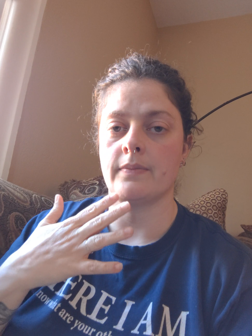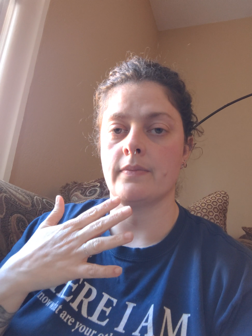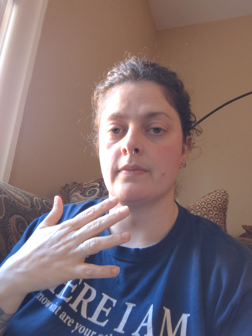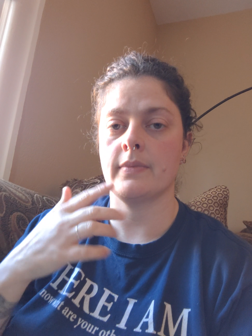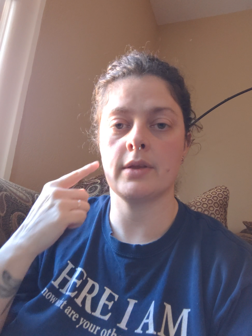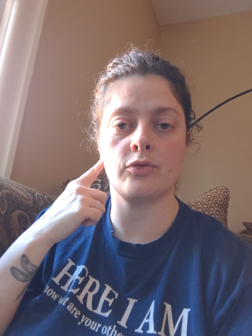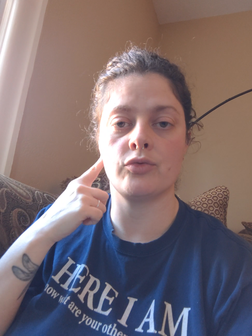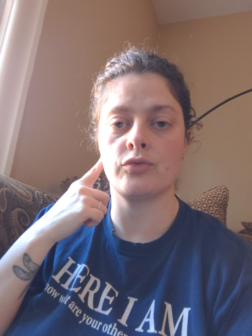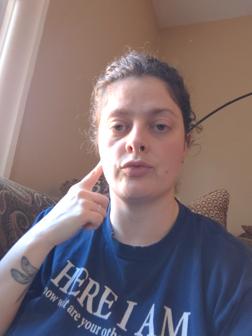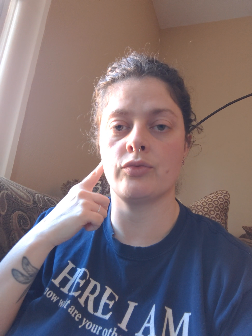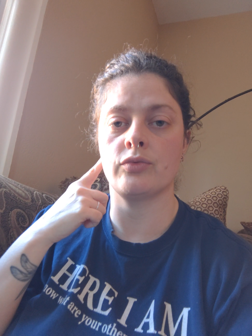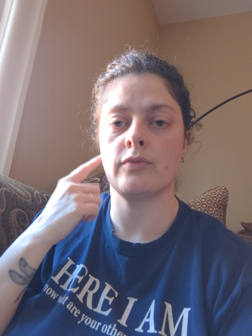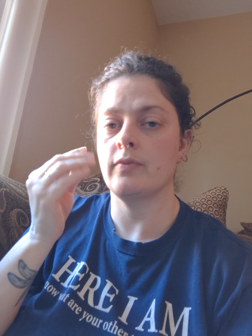hear